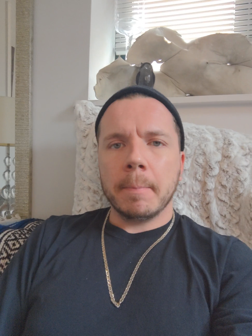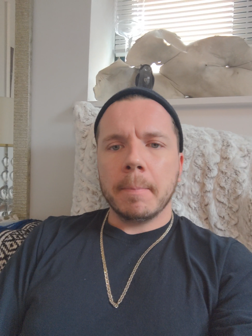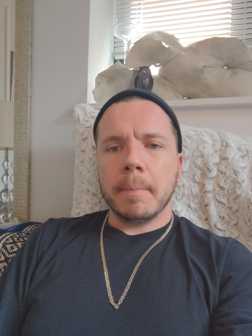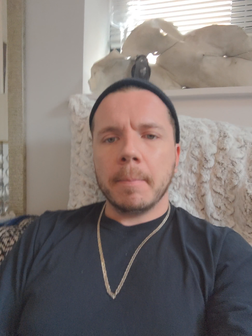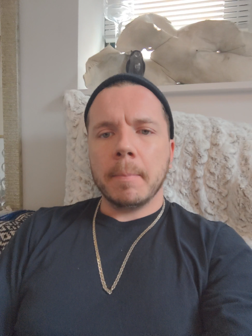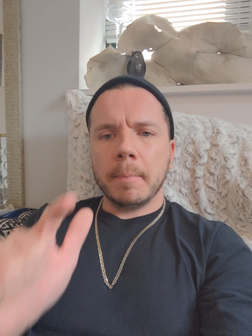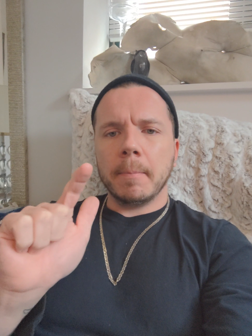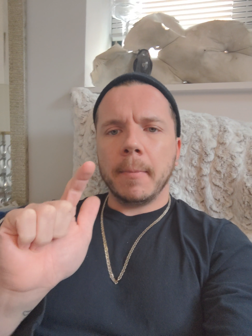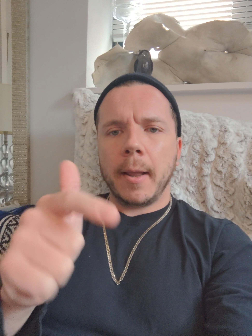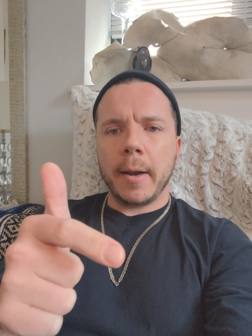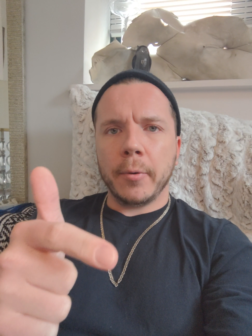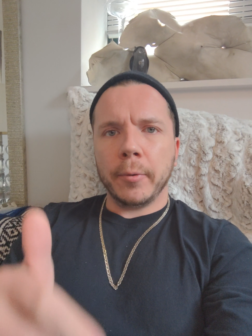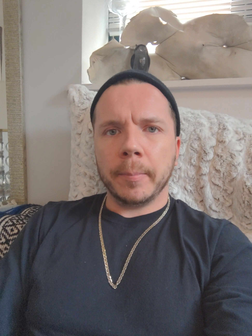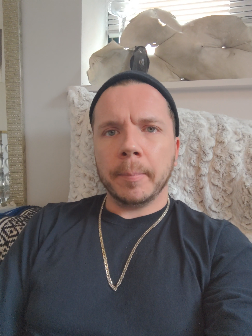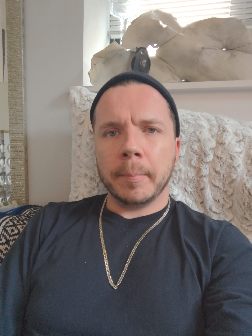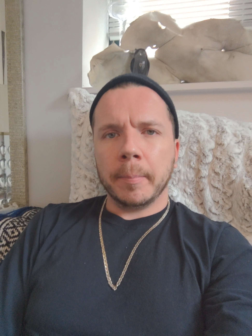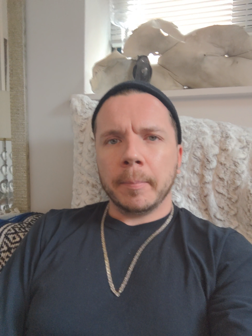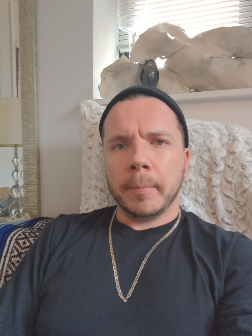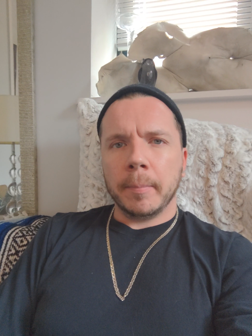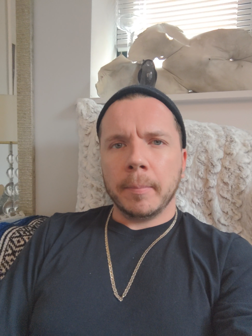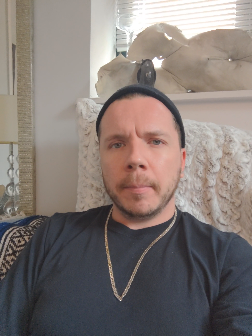later